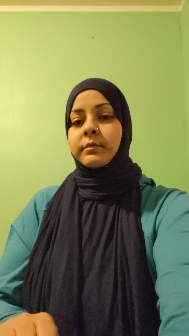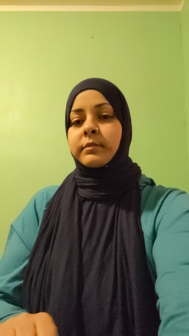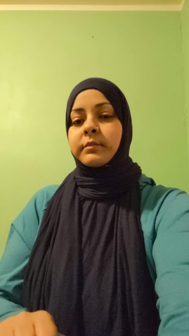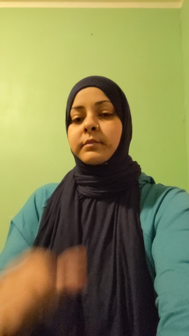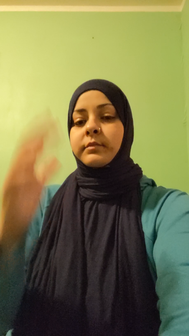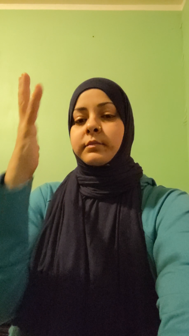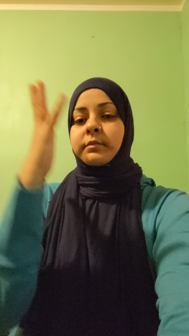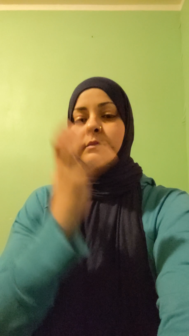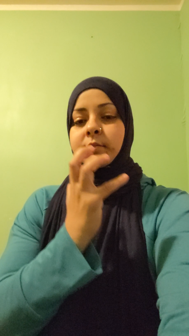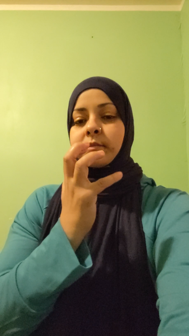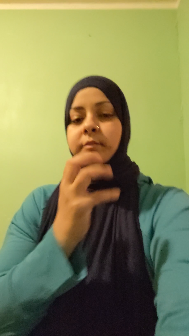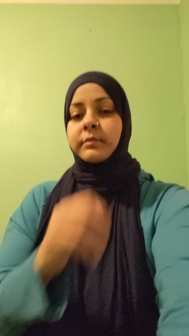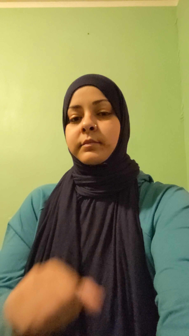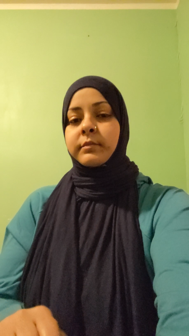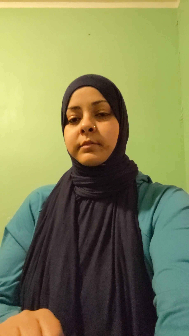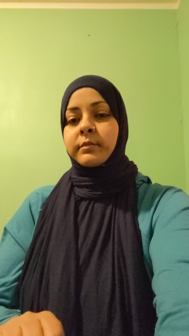dark